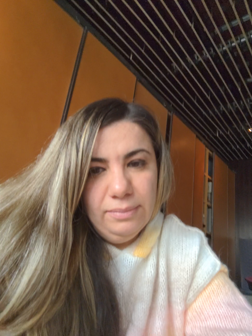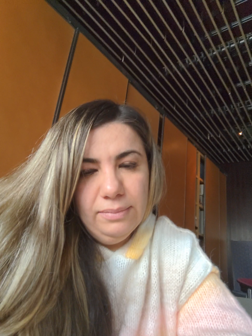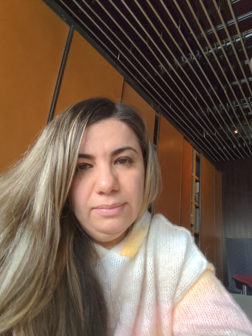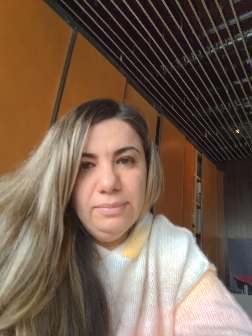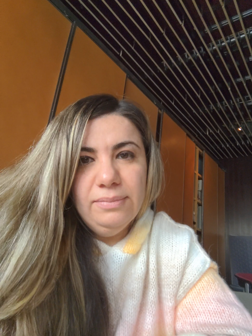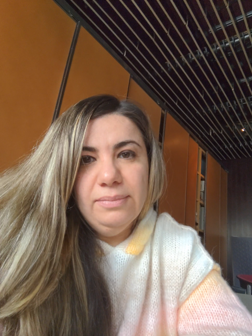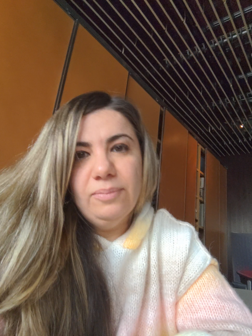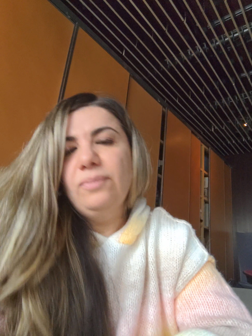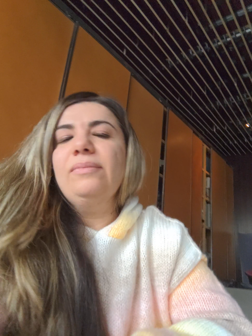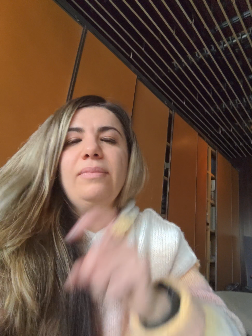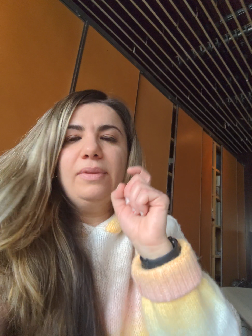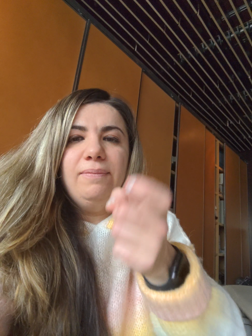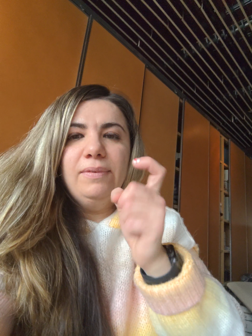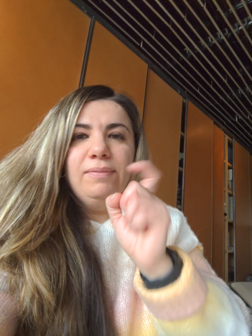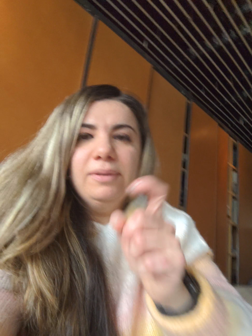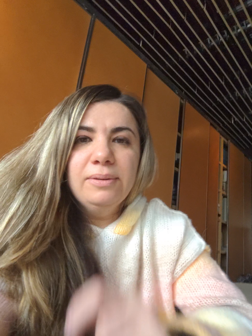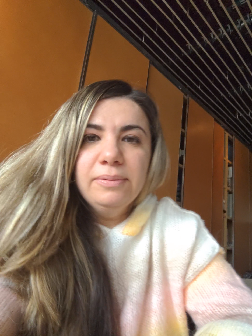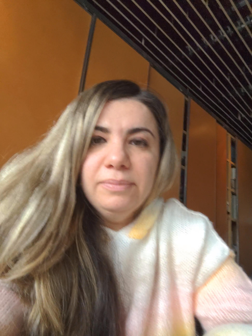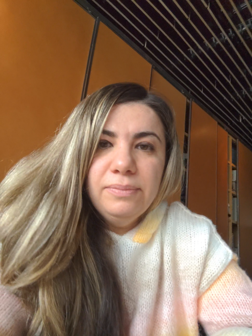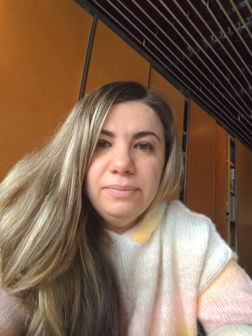gift